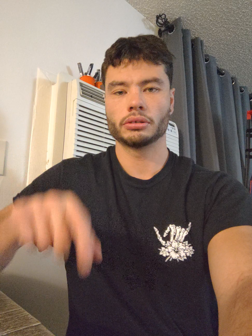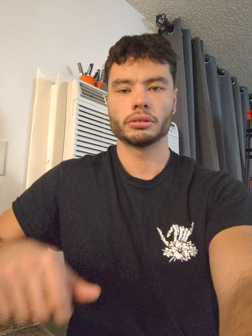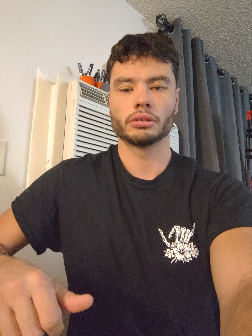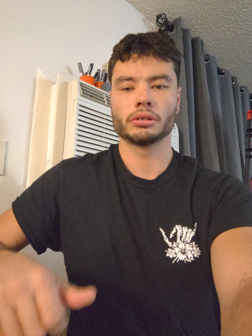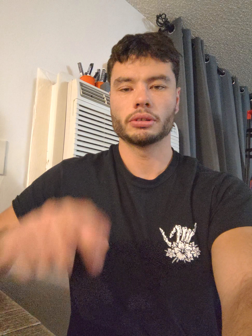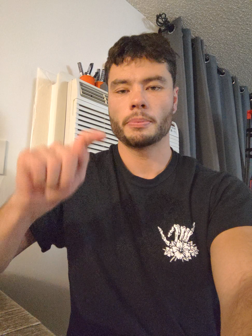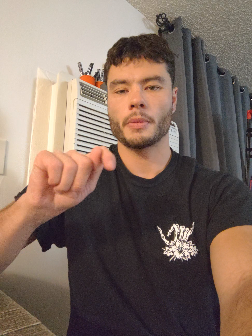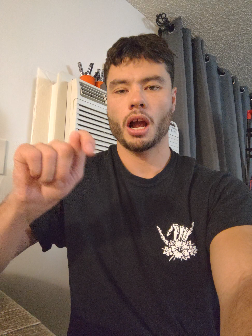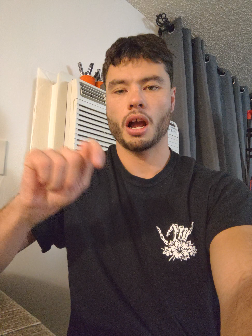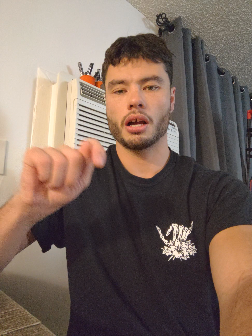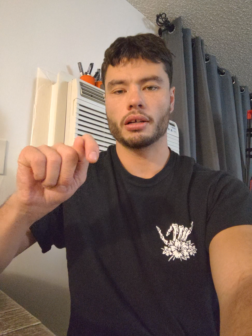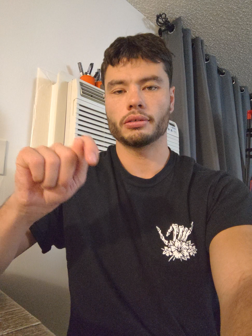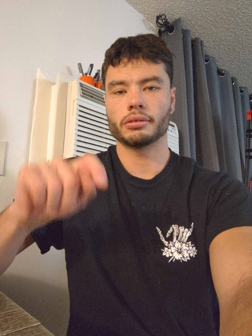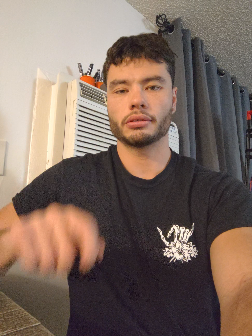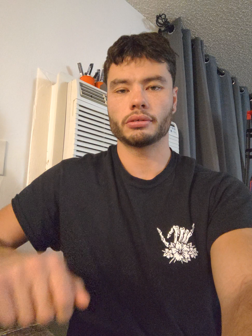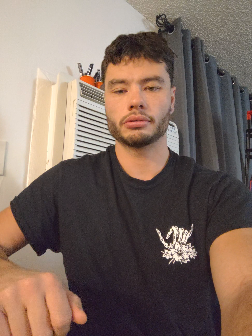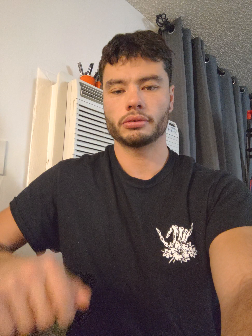potty